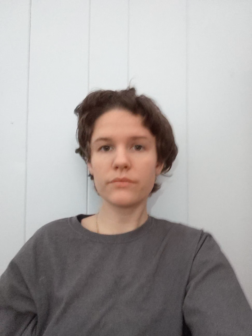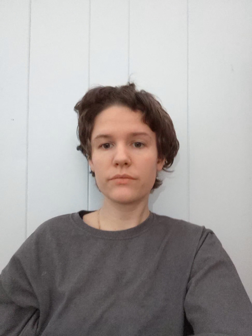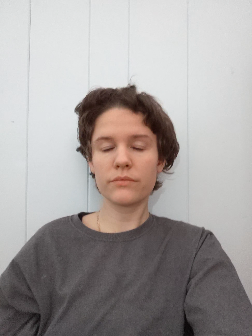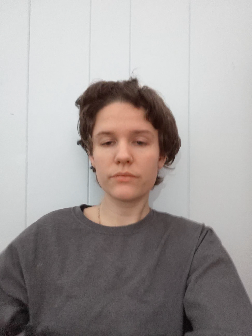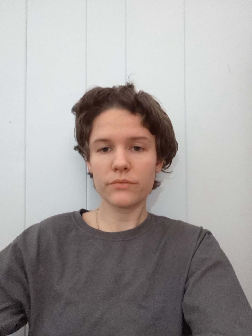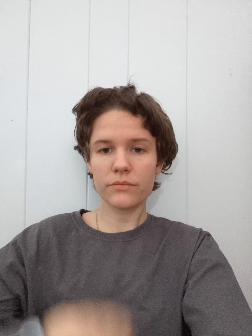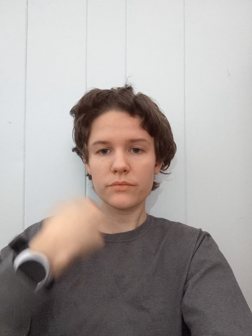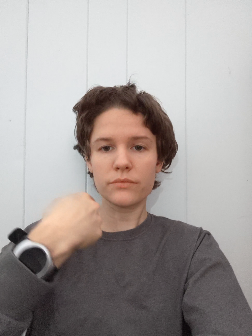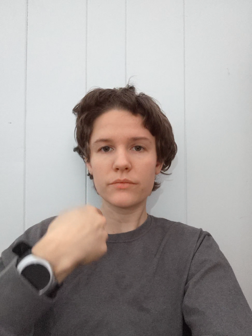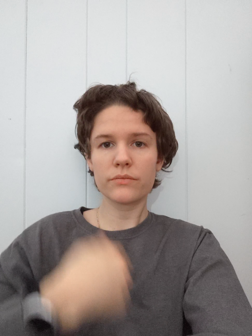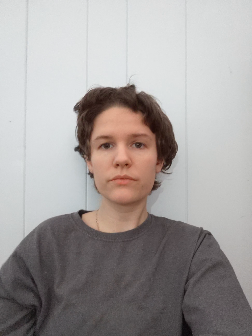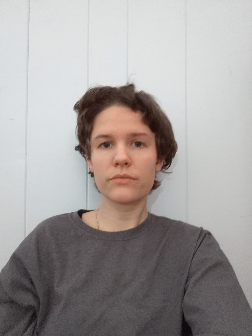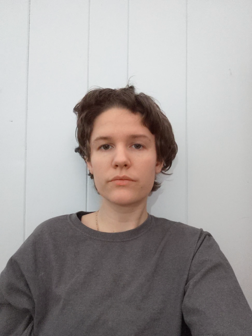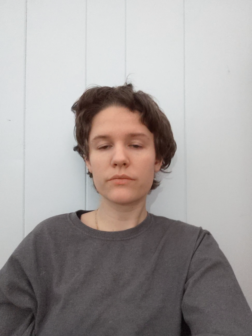zipper